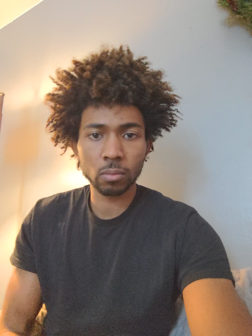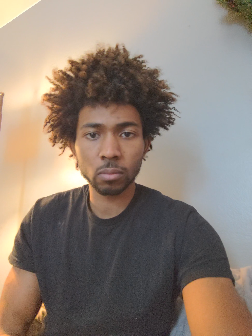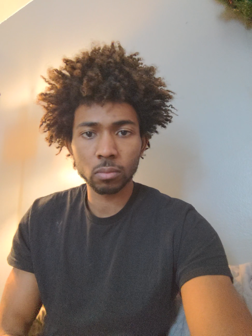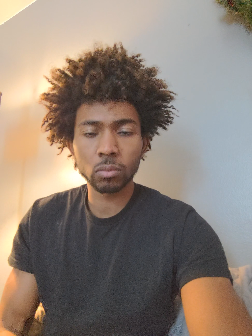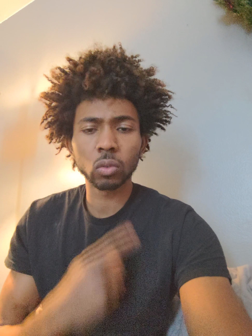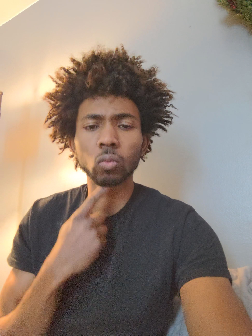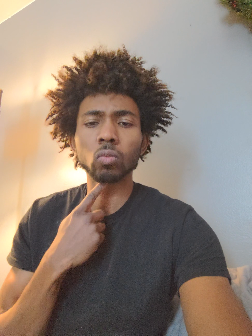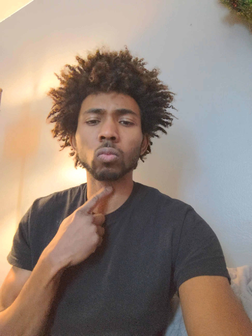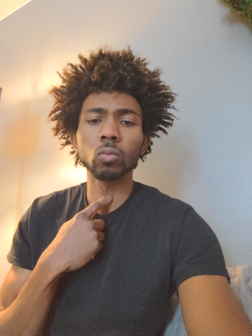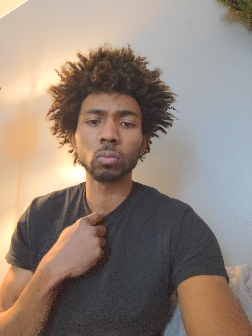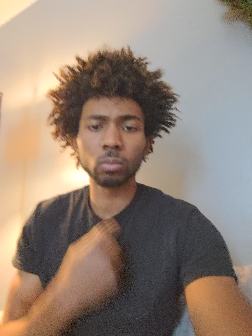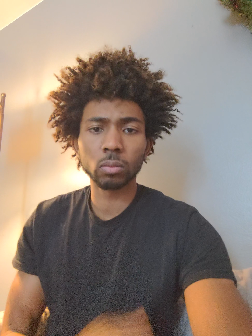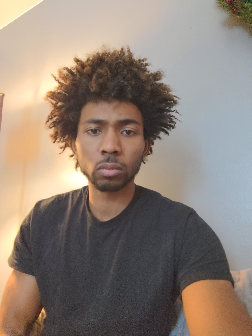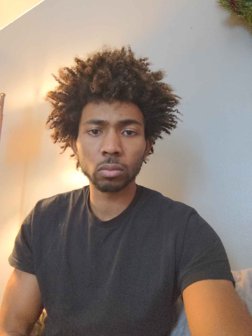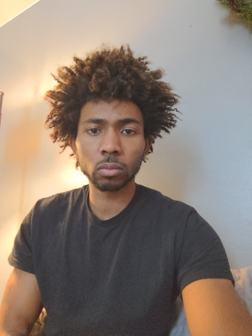thirsty